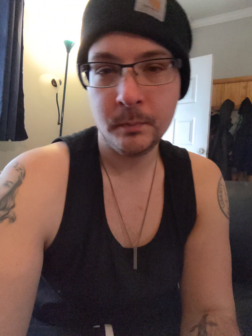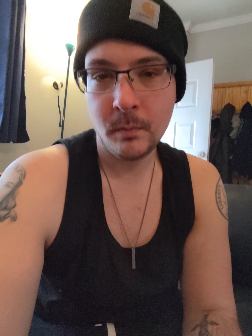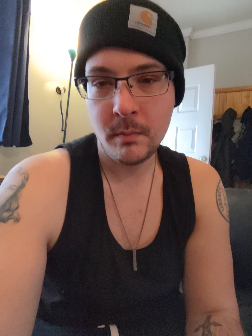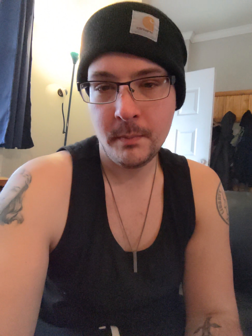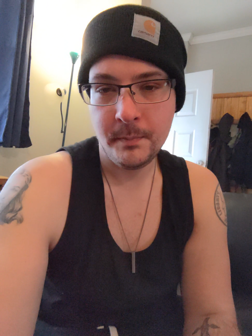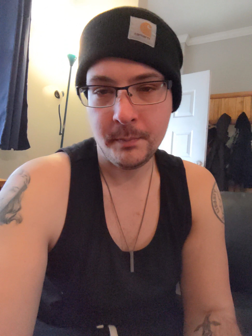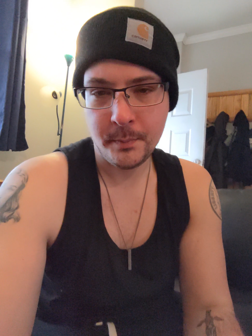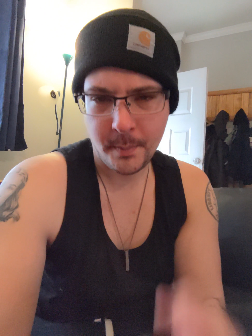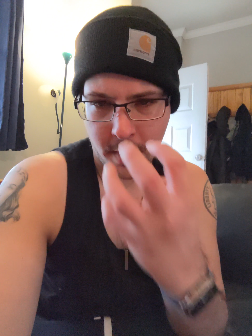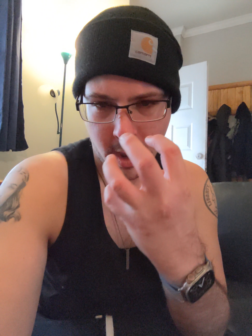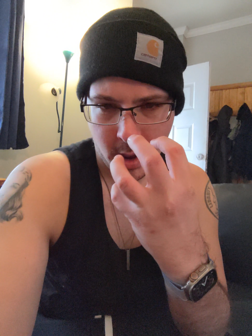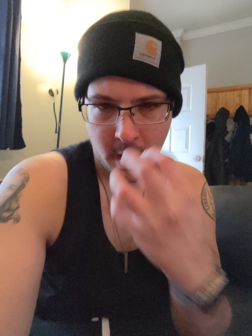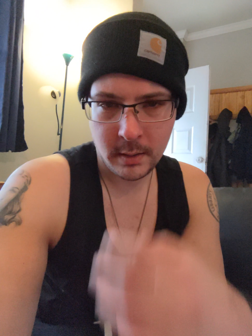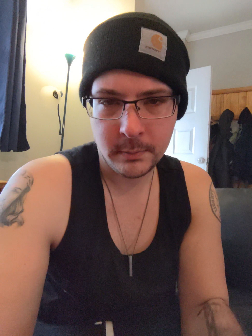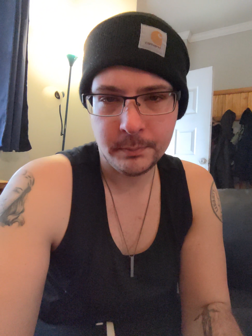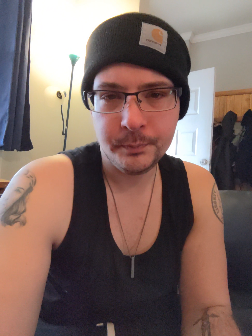mad